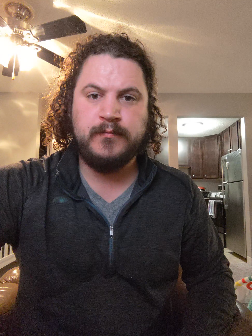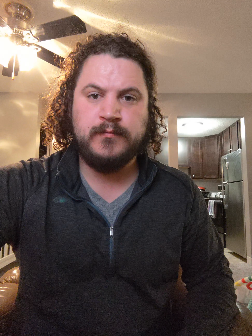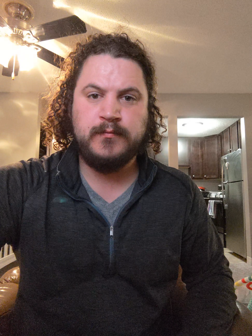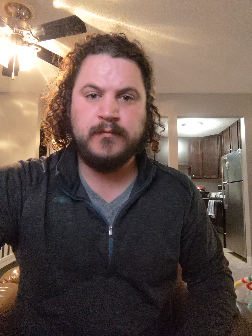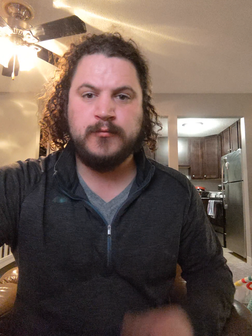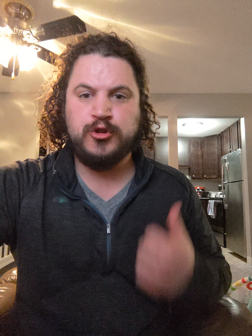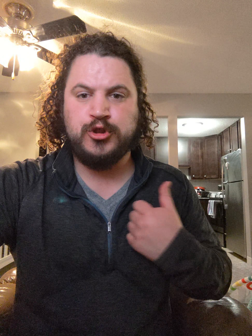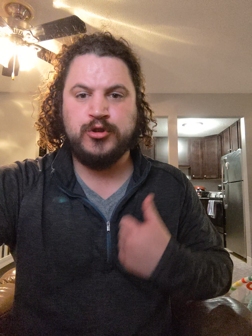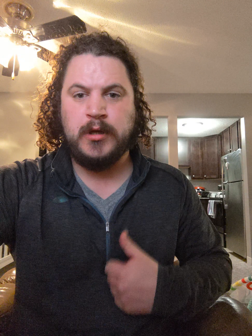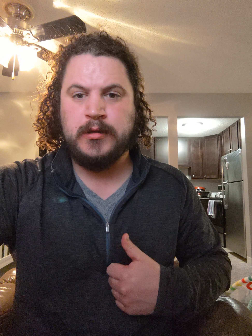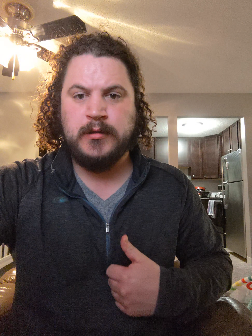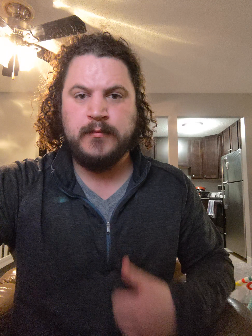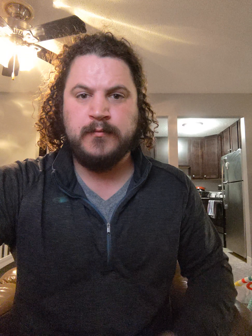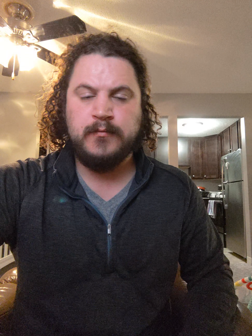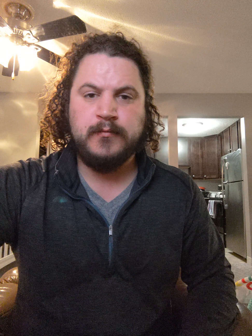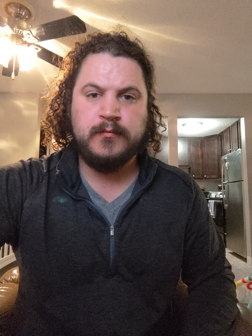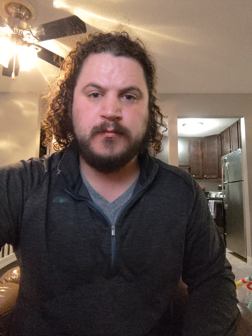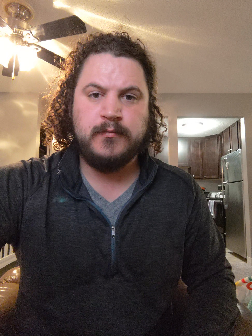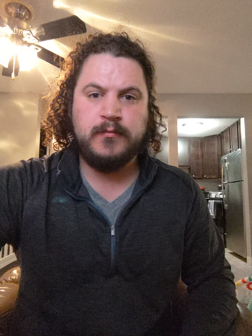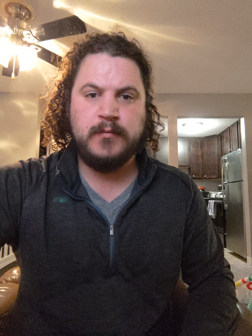jacket